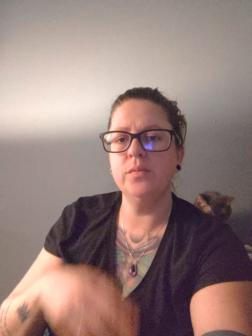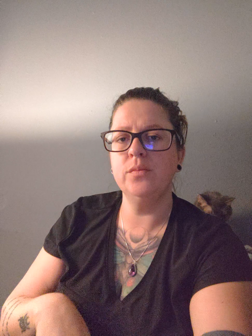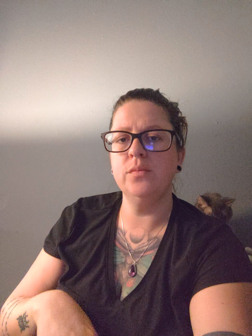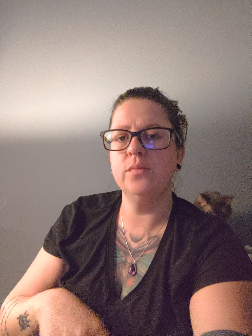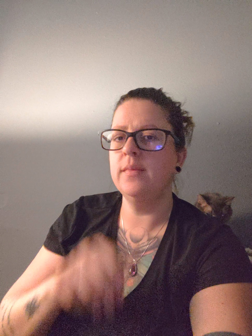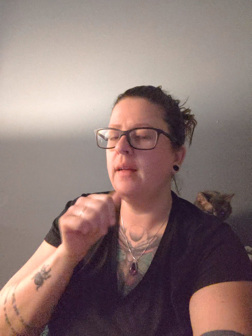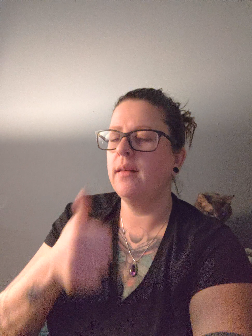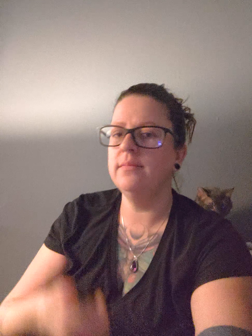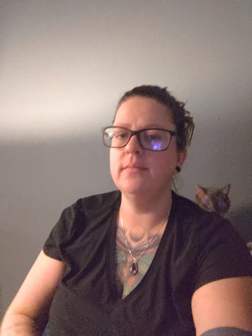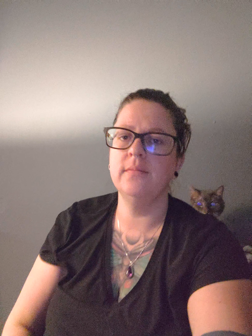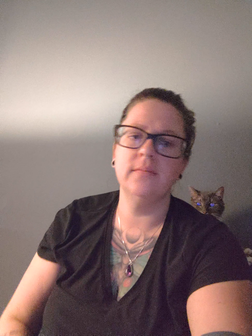not